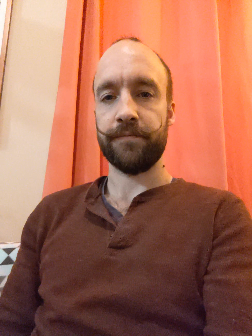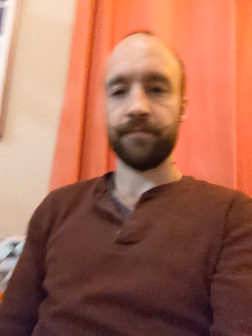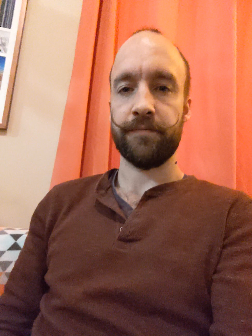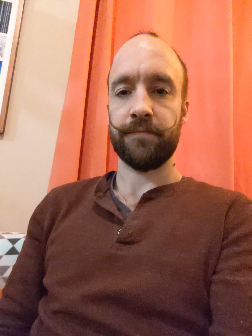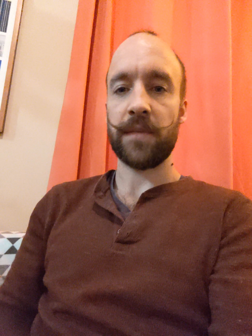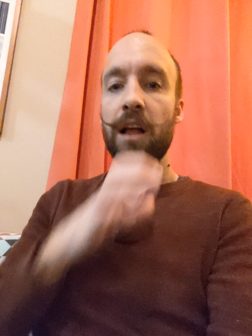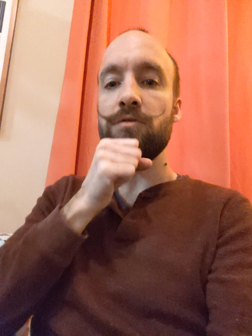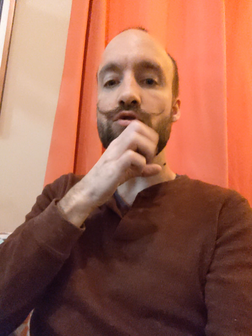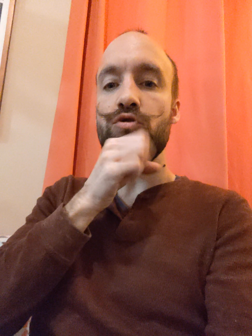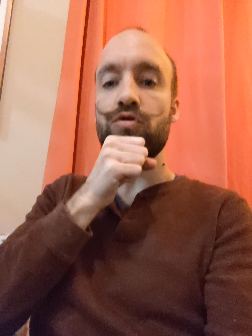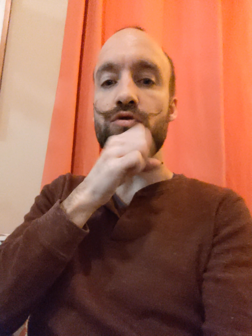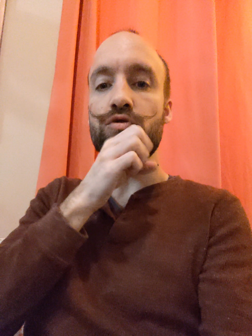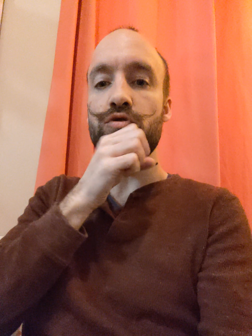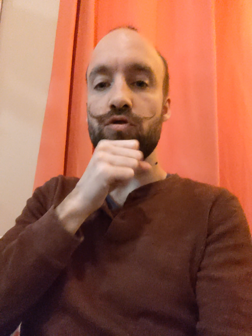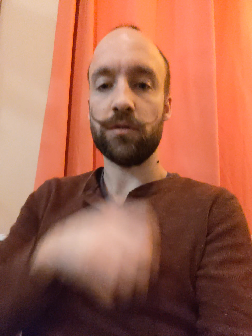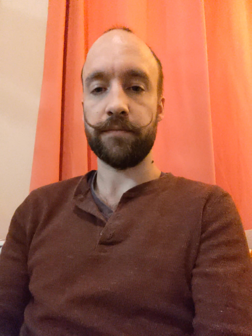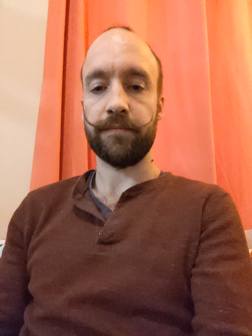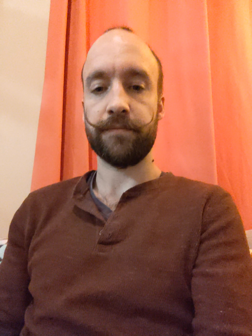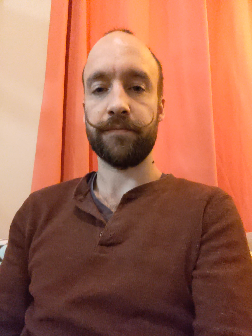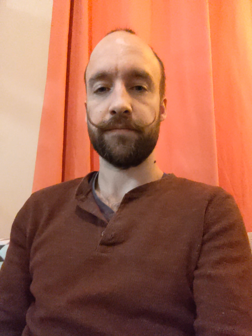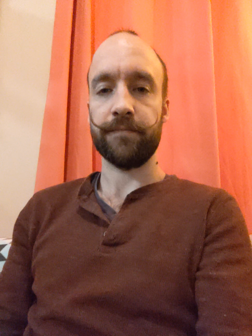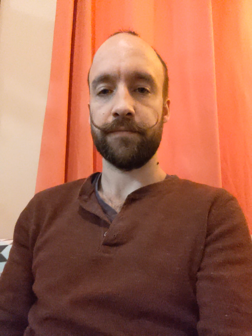orange